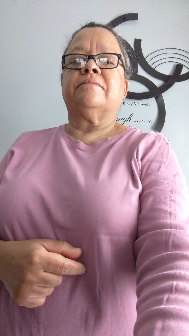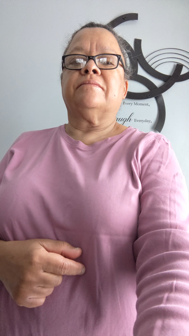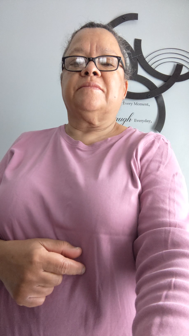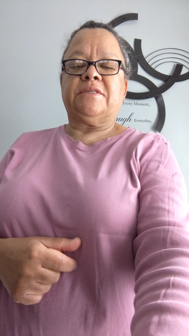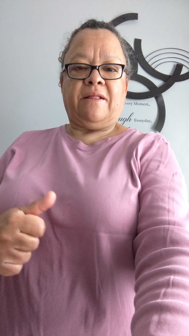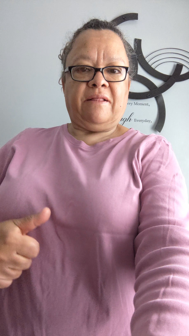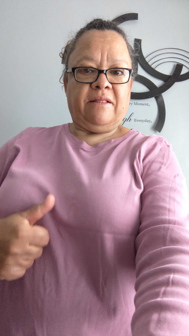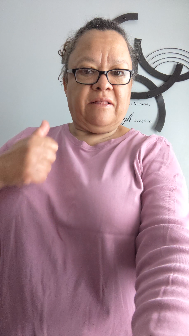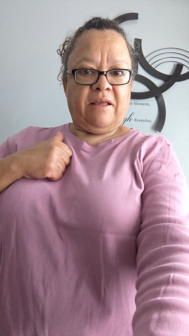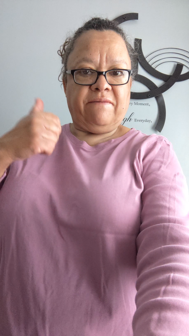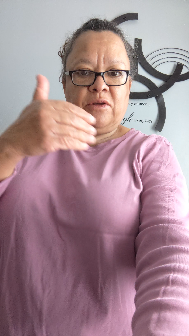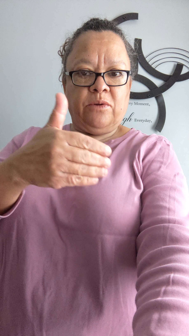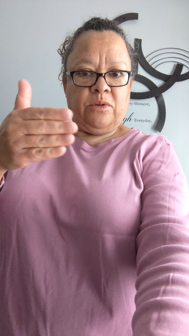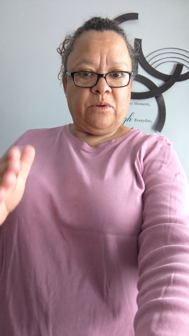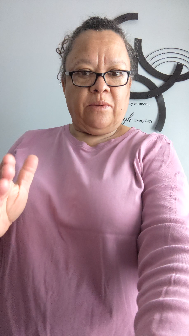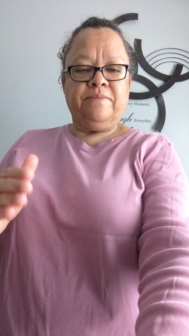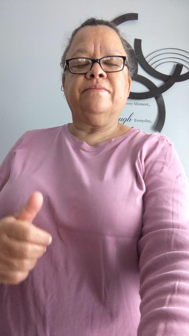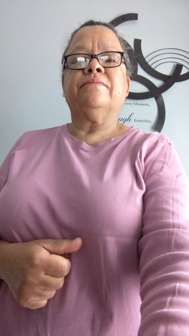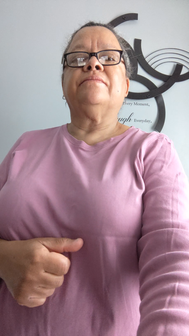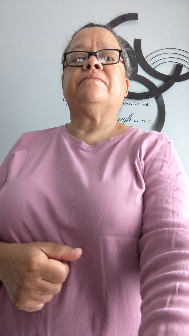living room